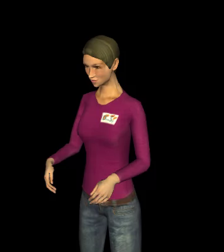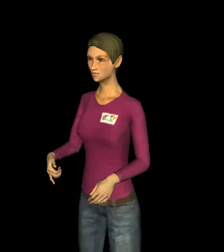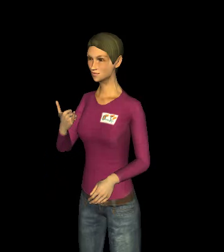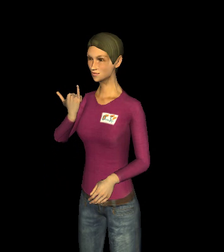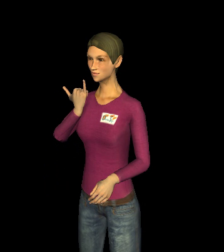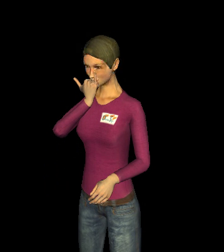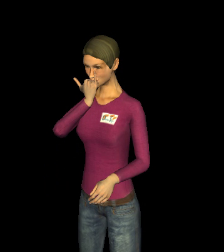خطأ